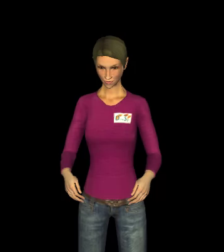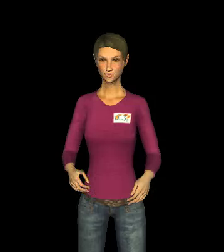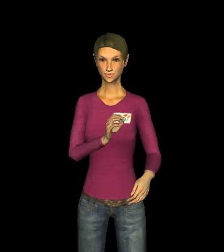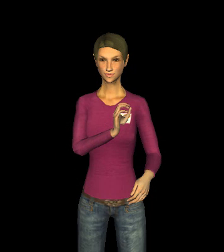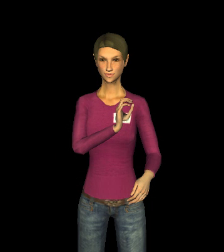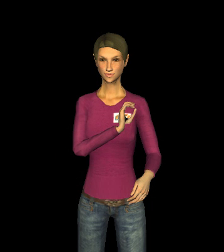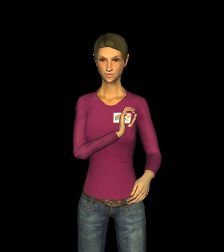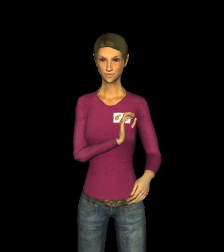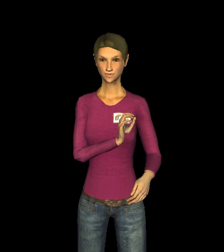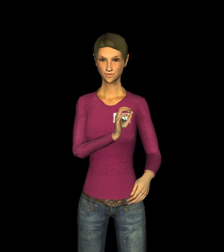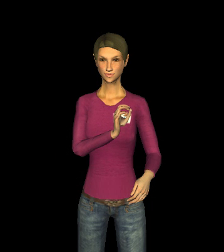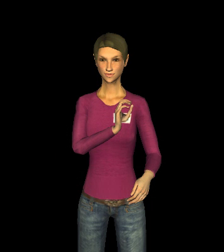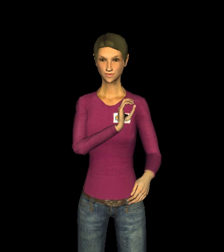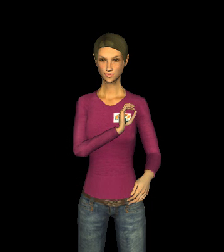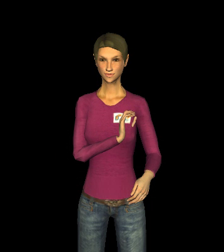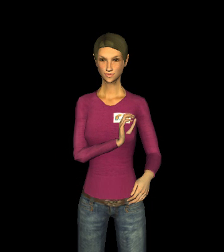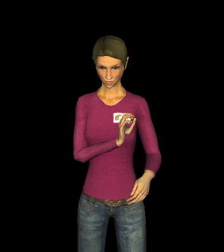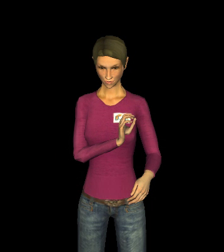يحاول